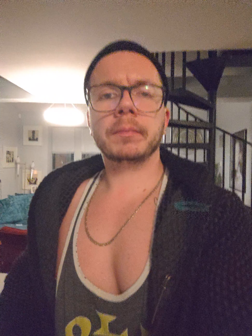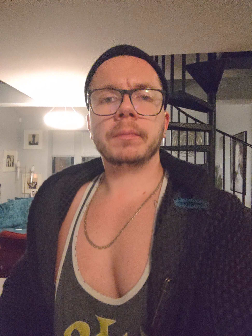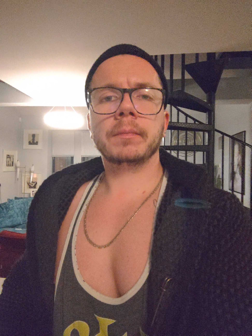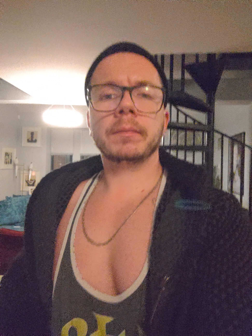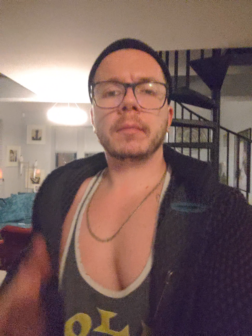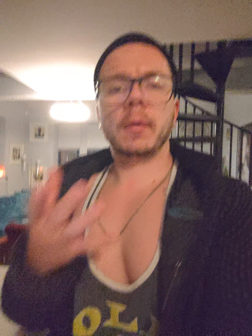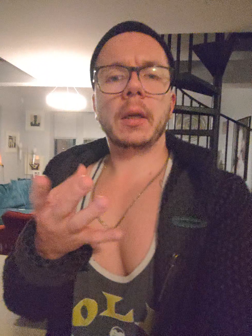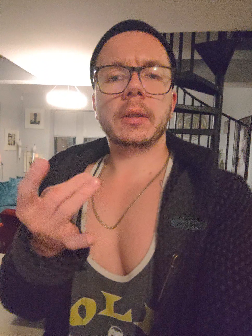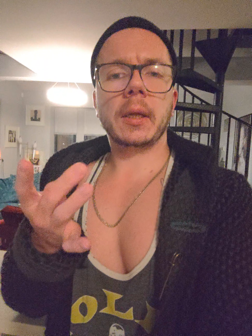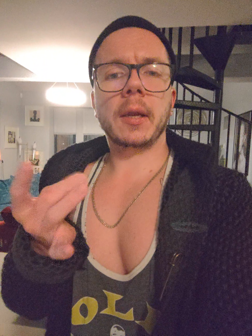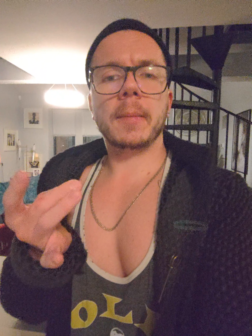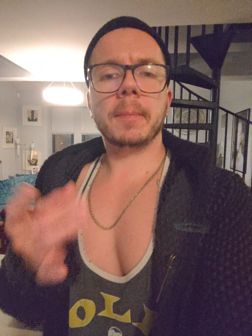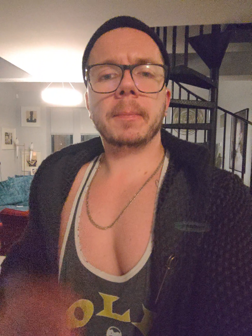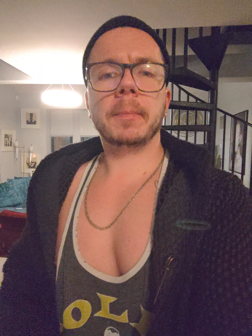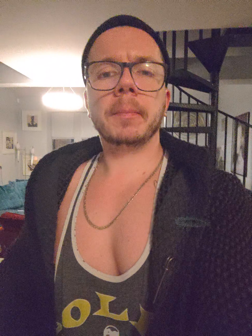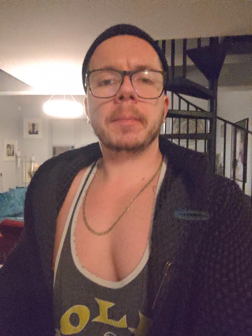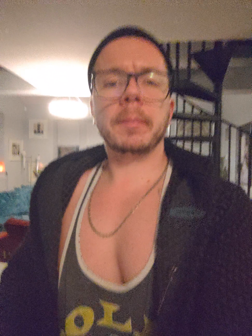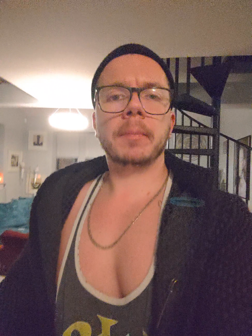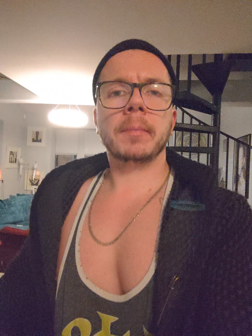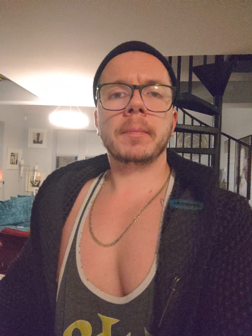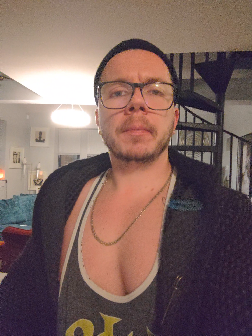sticky